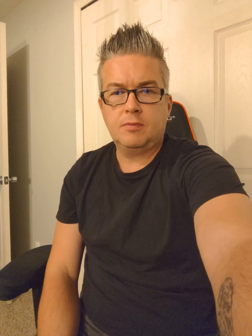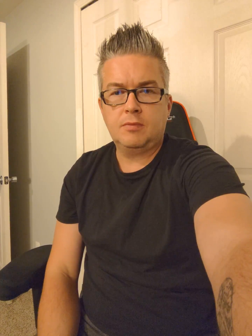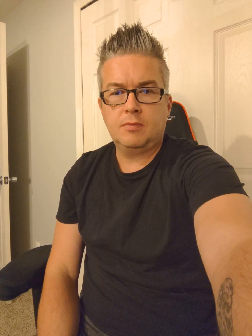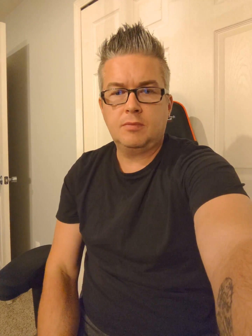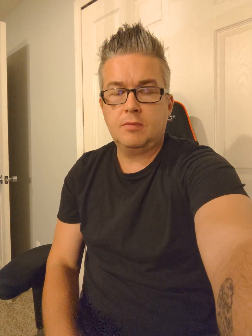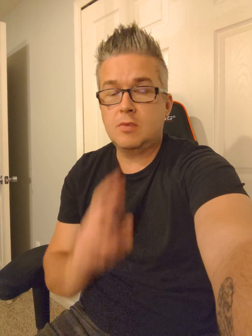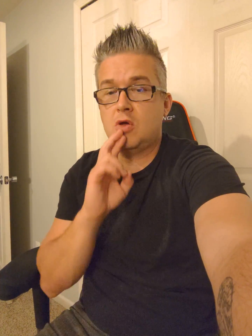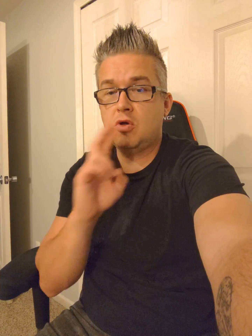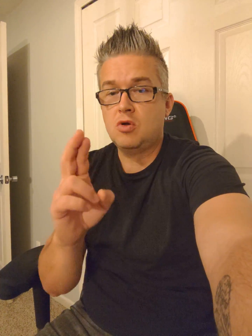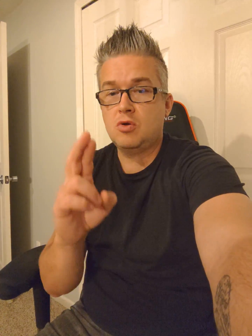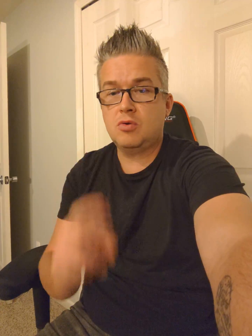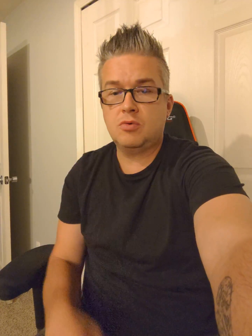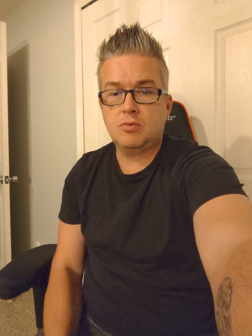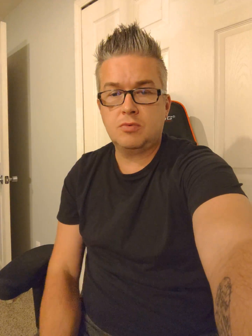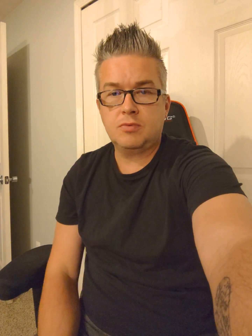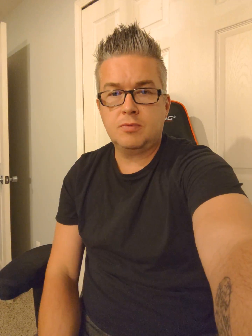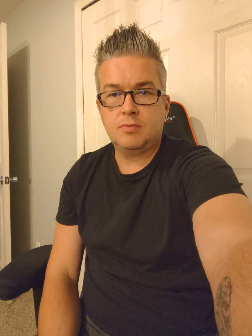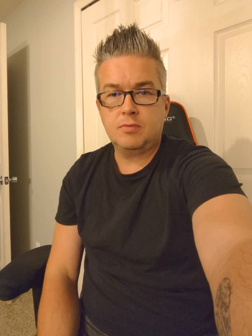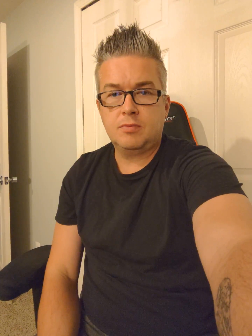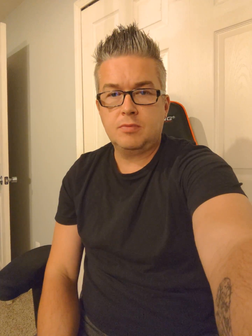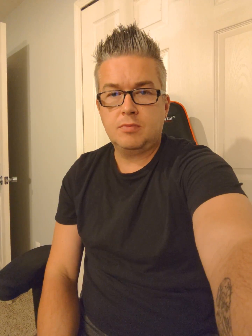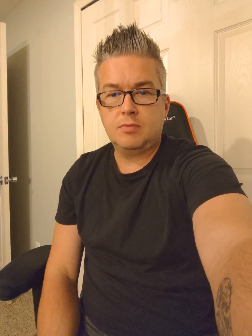are